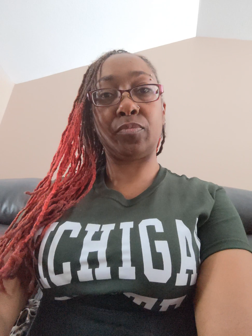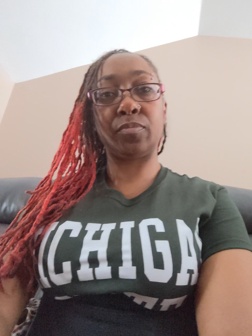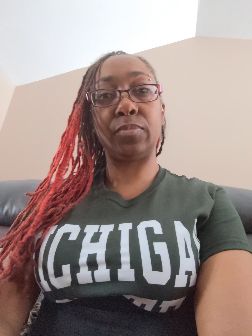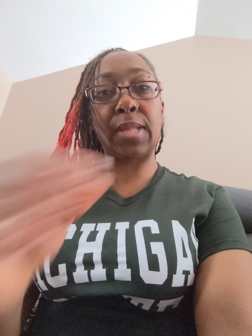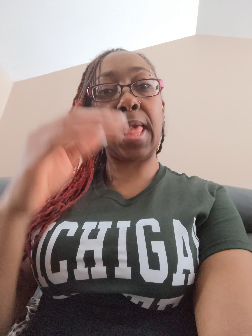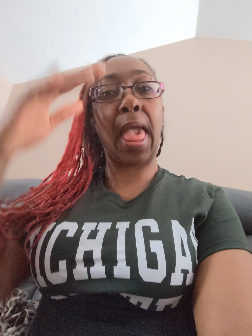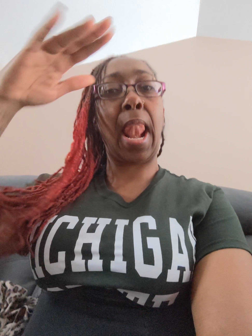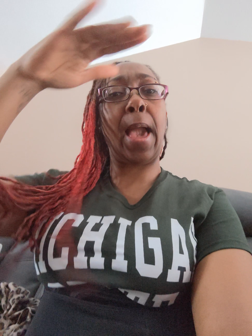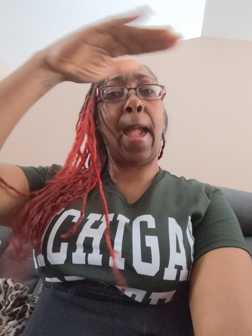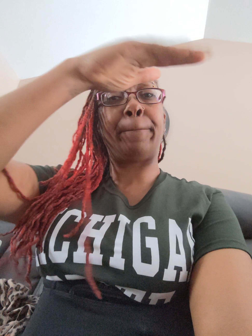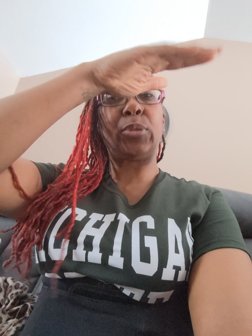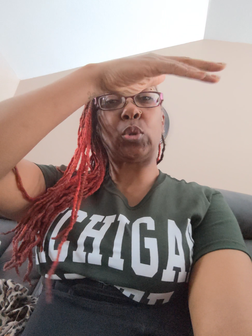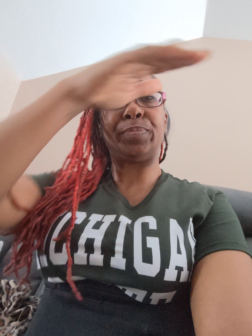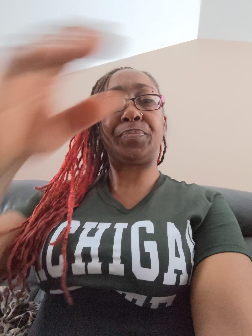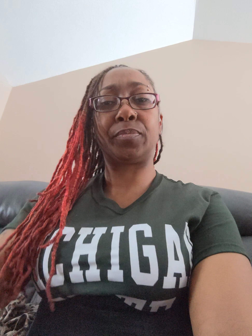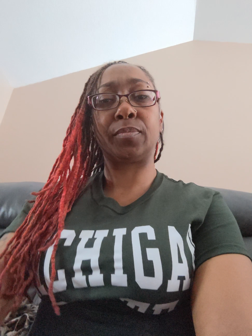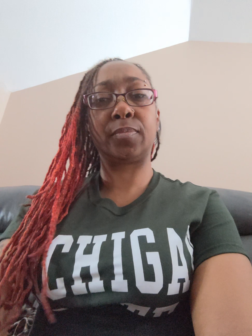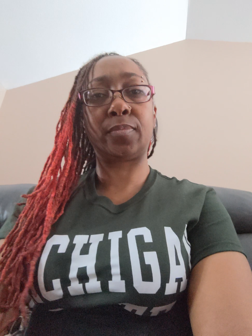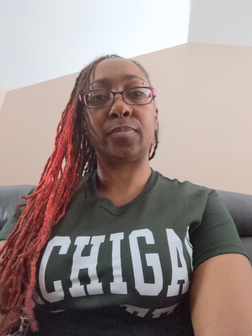helicopter